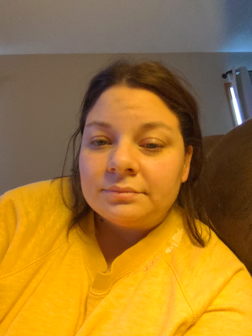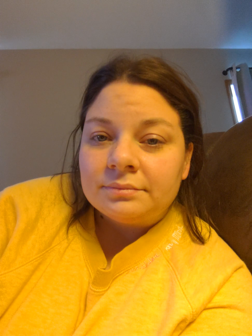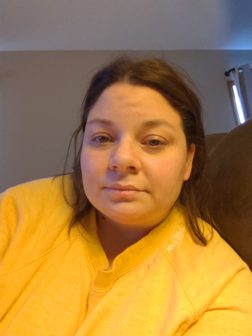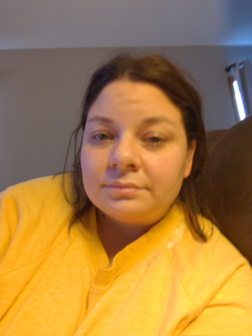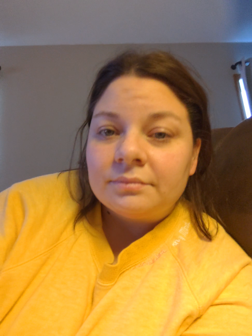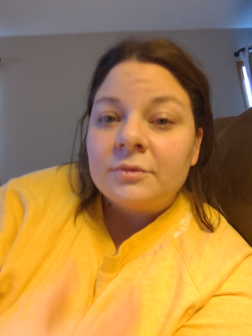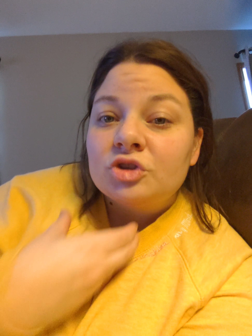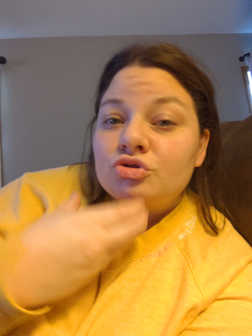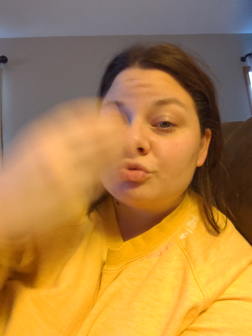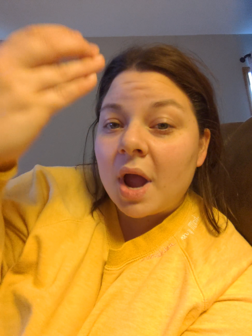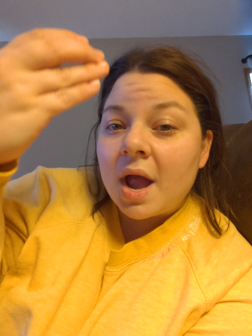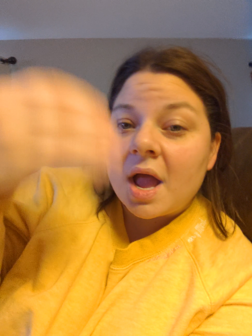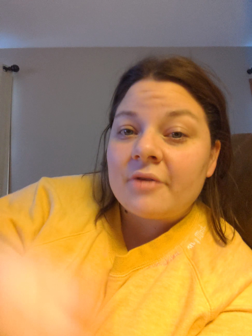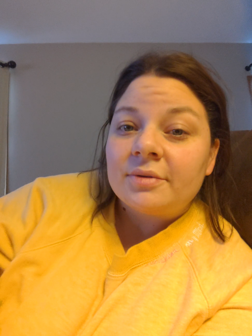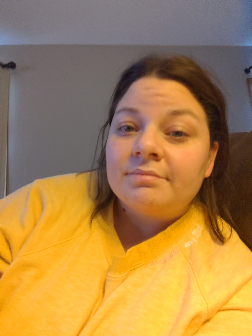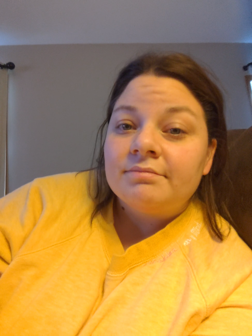giraffe